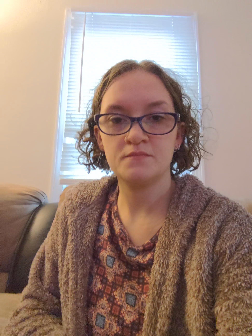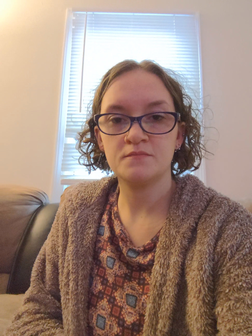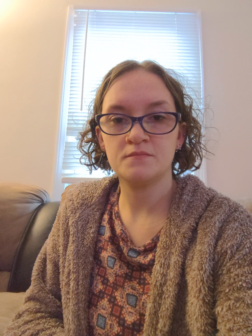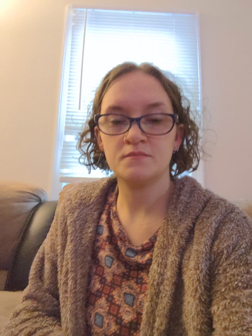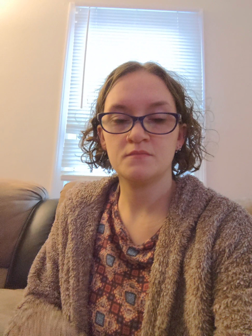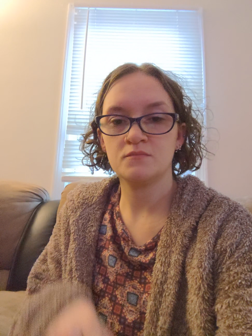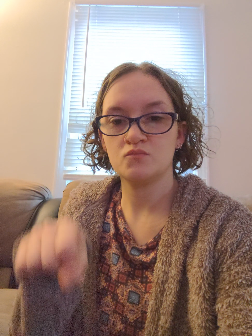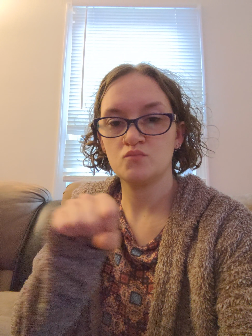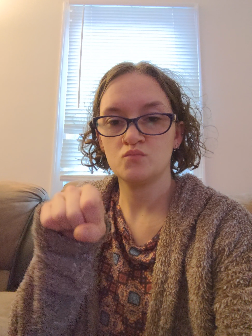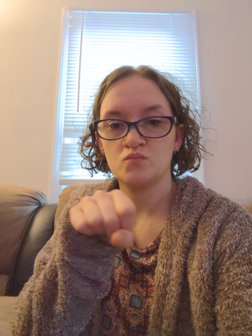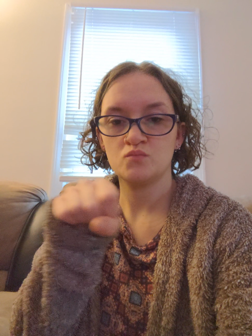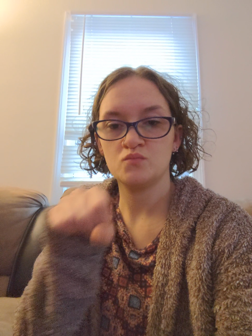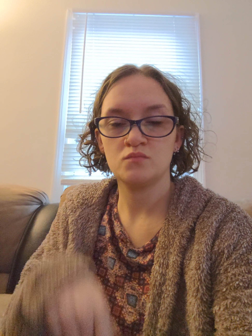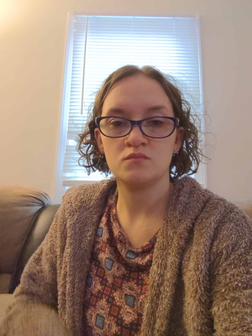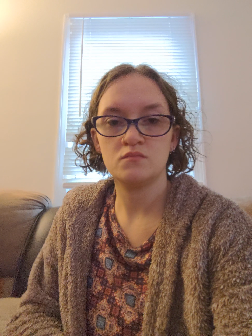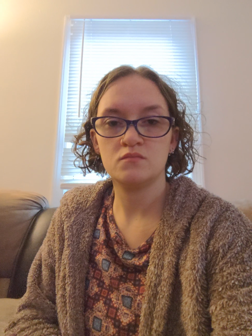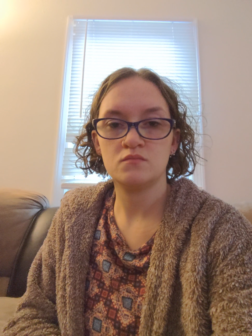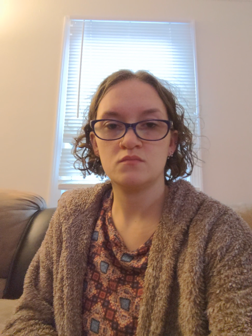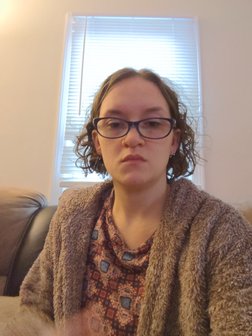shoe